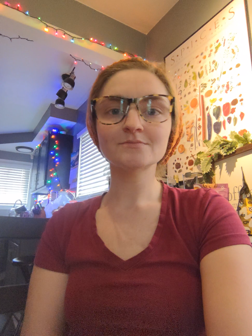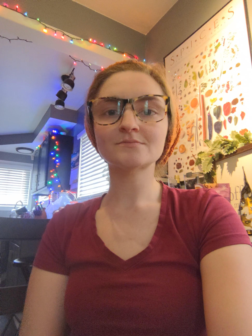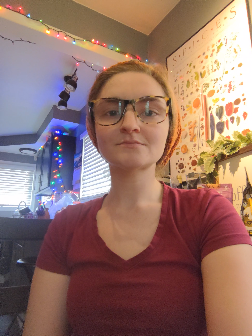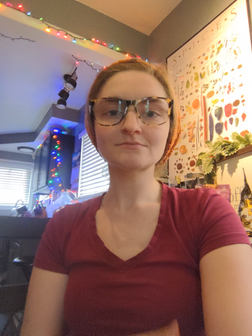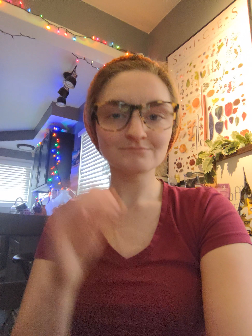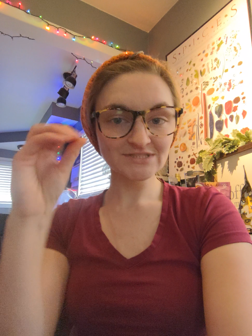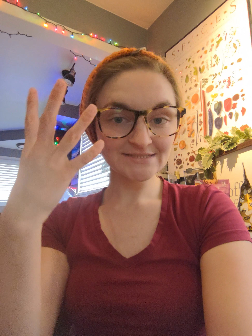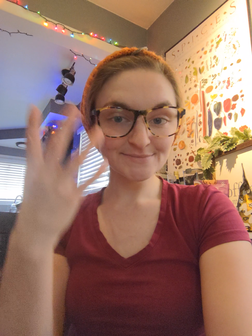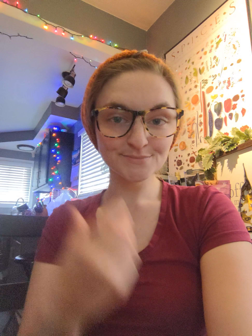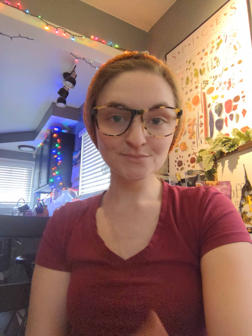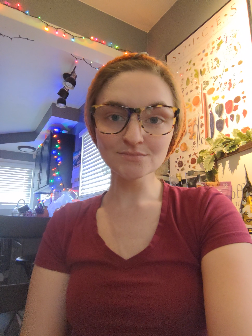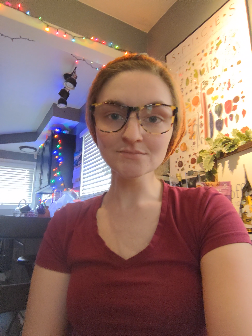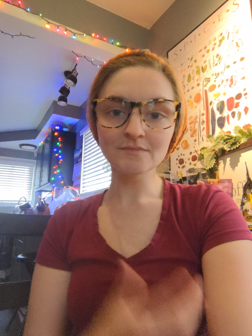sun